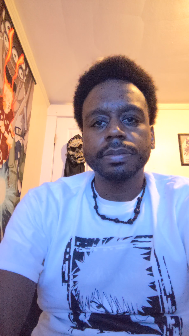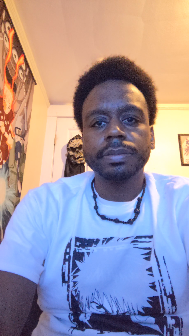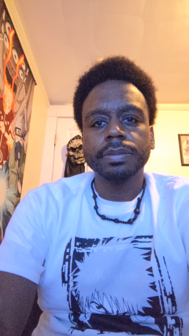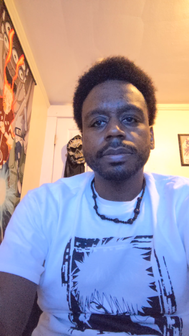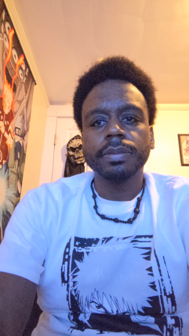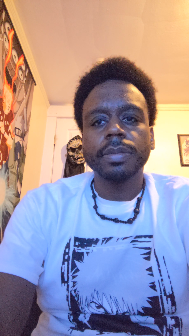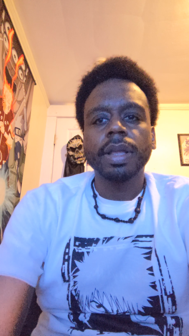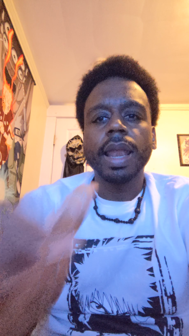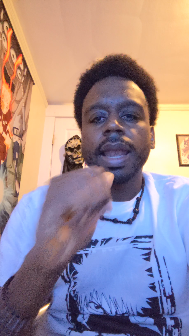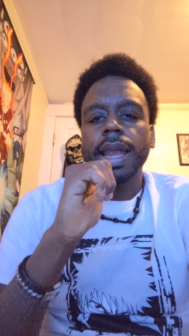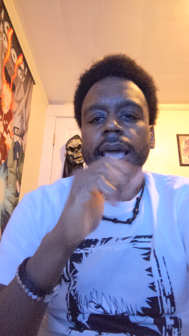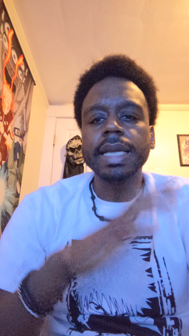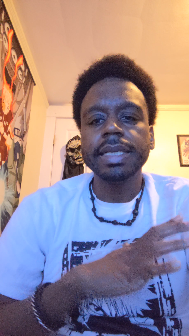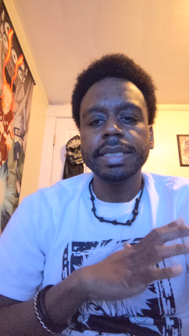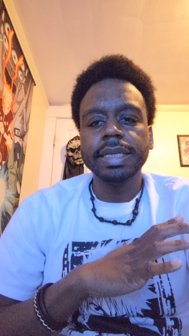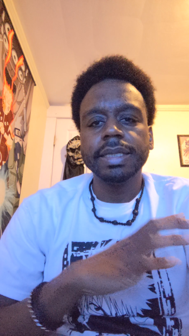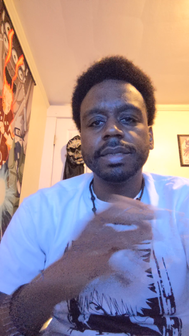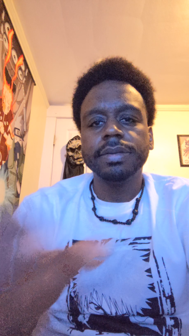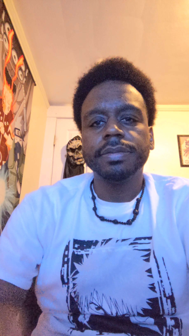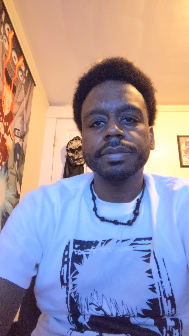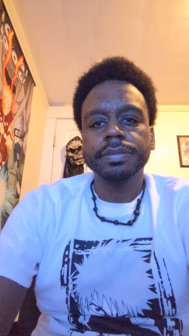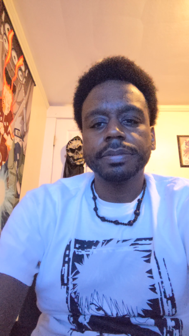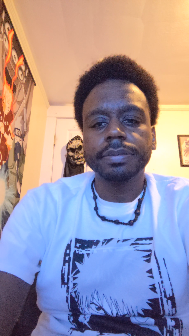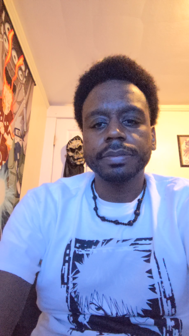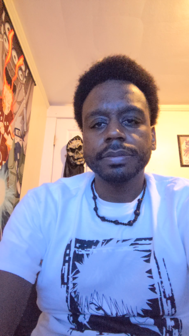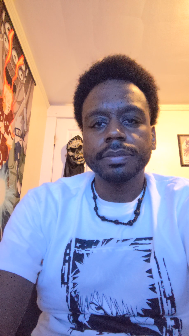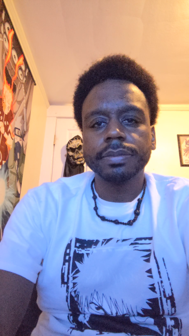lady